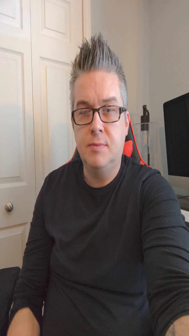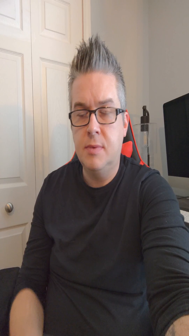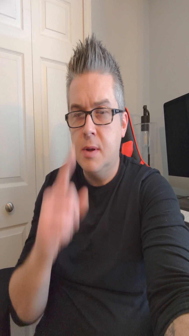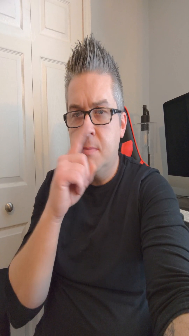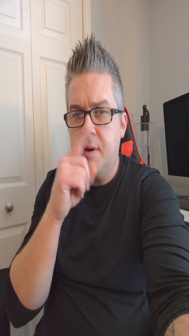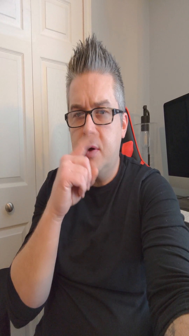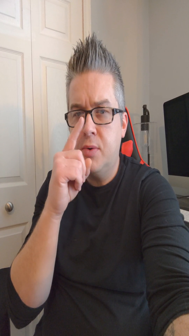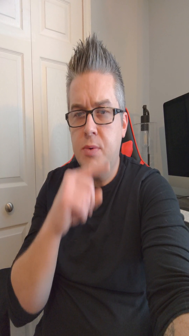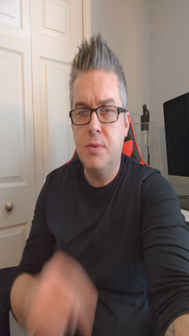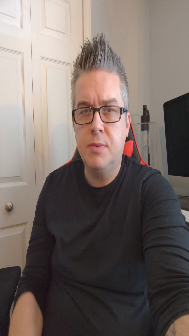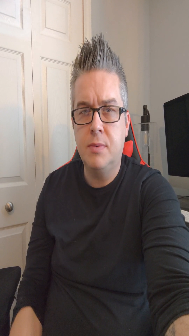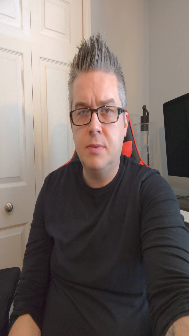mouse